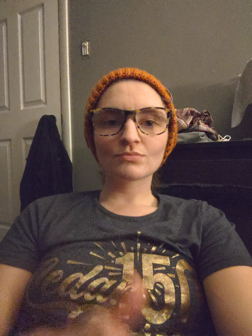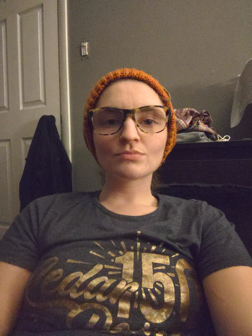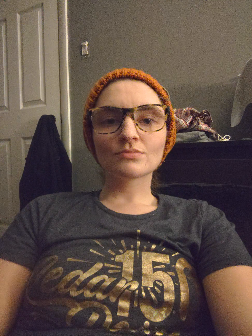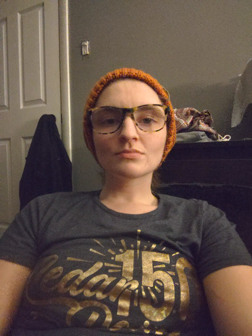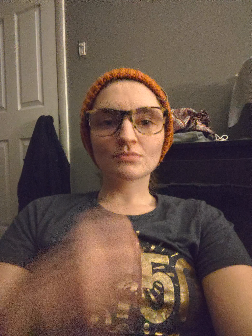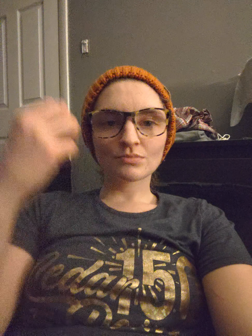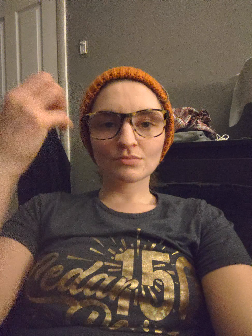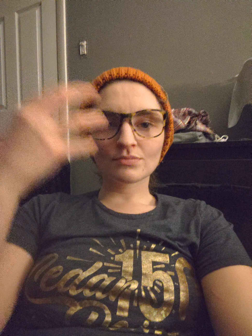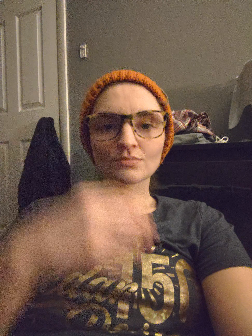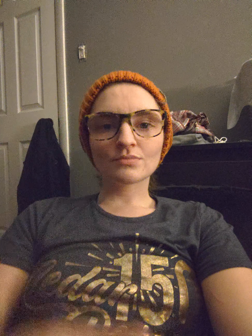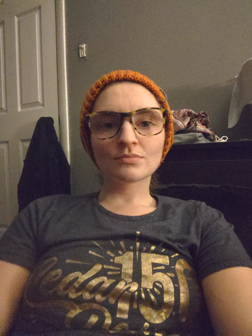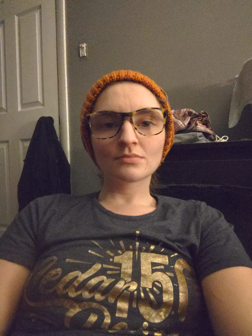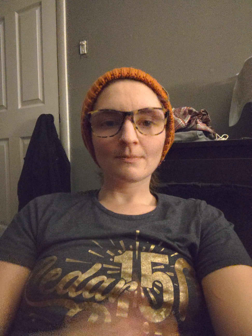shower